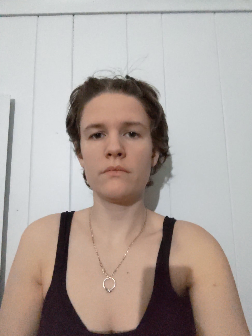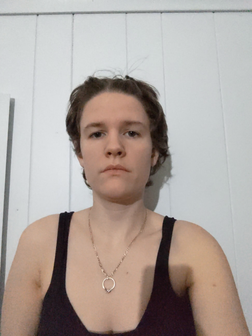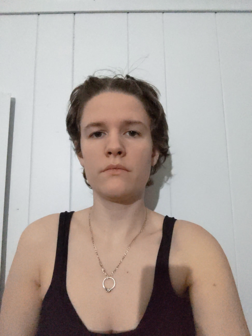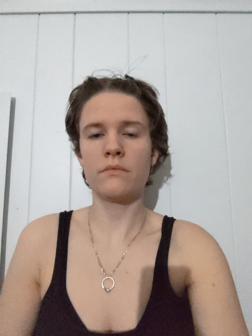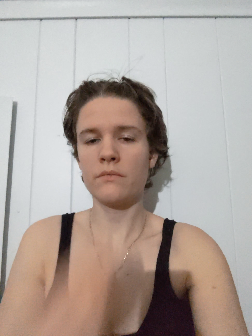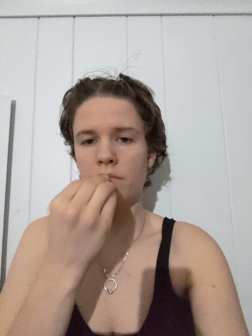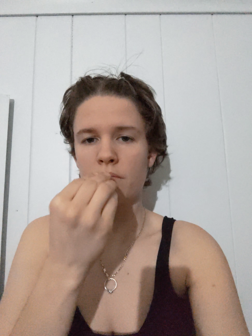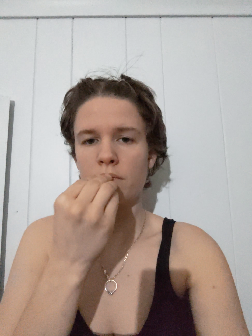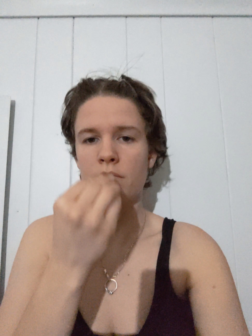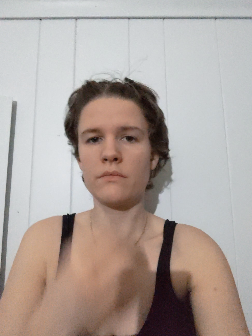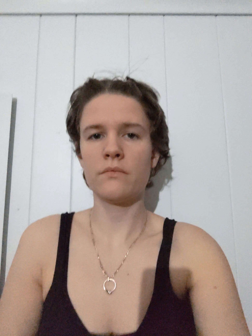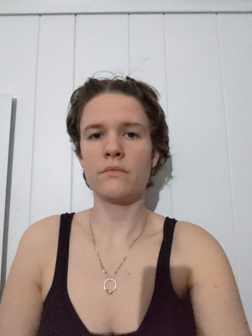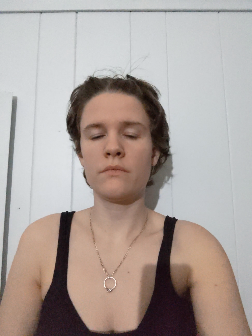food